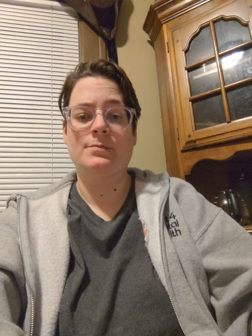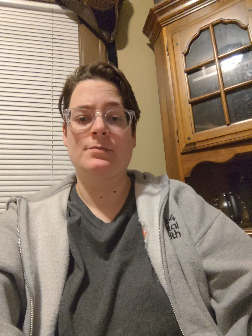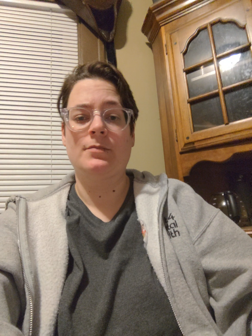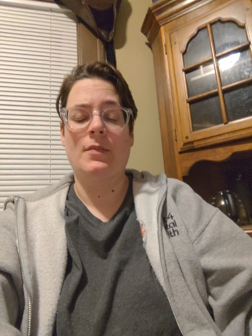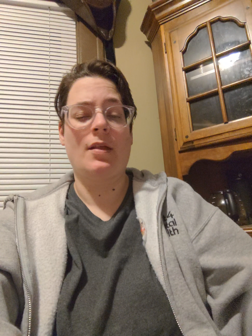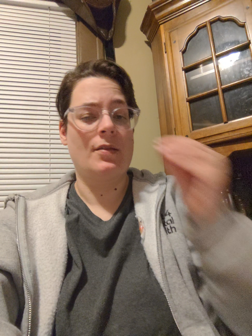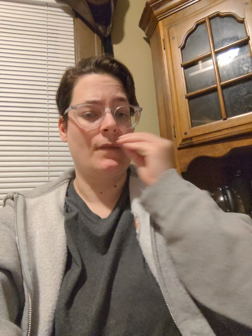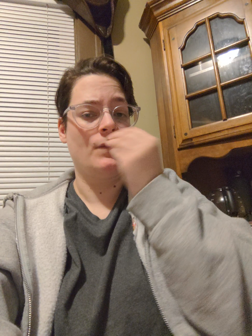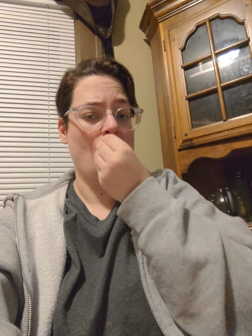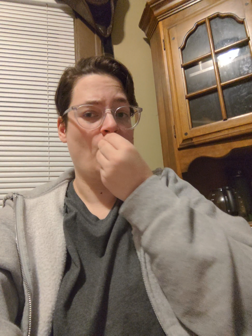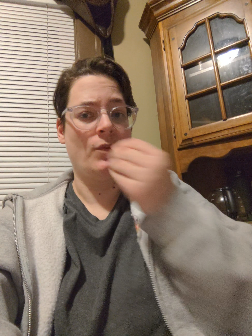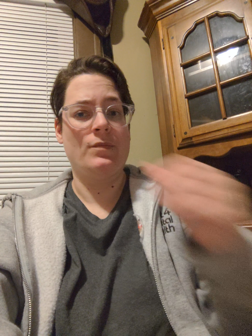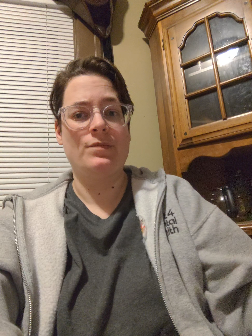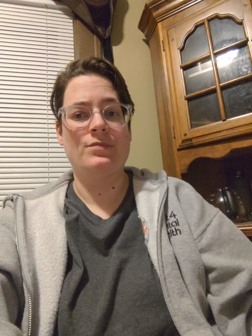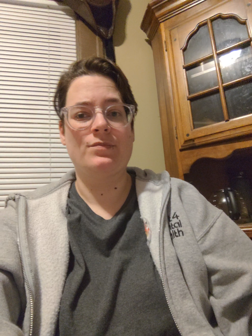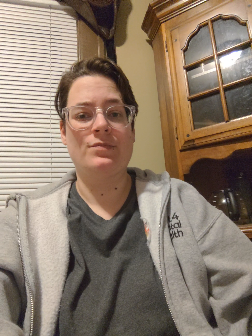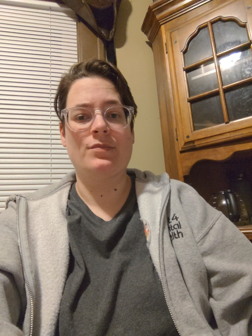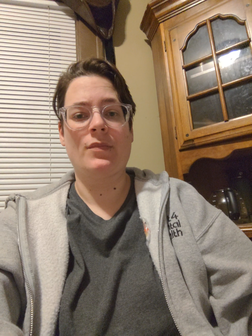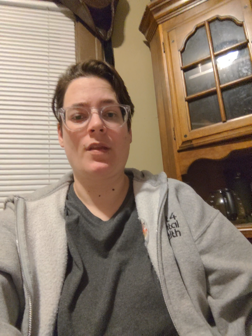flower